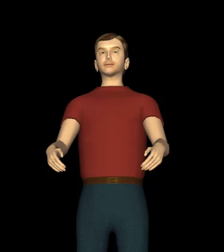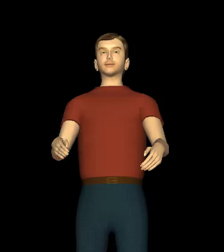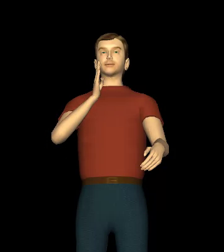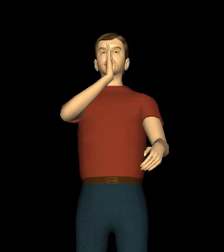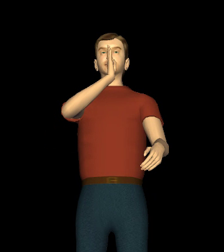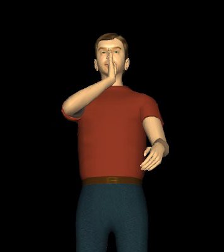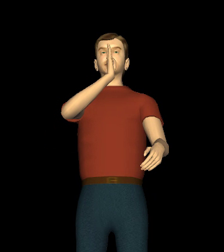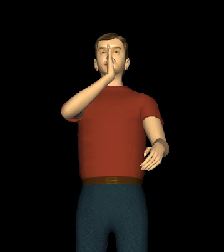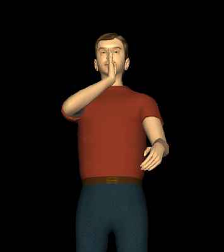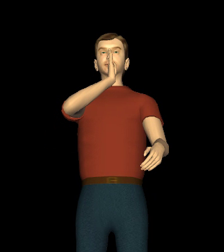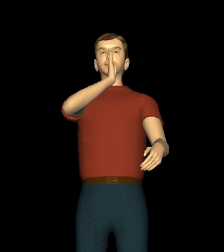الظهيرة